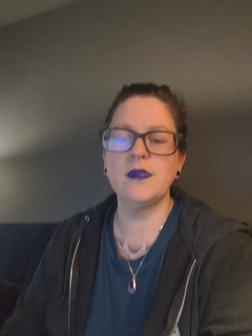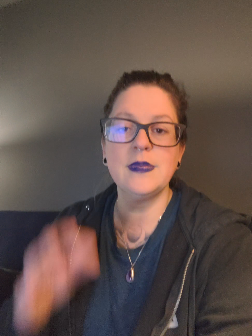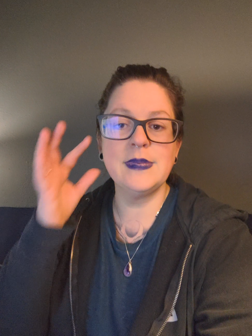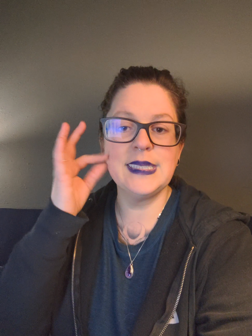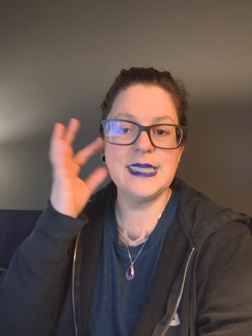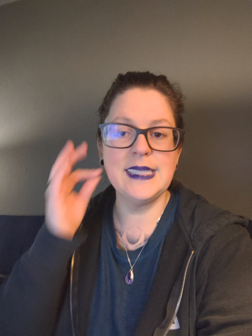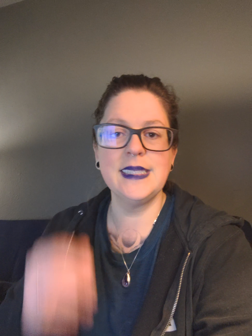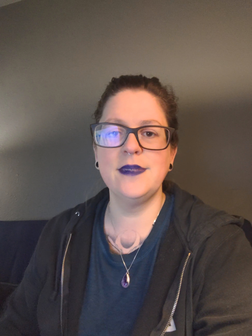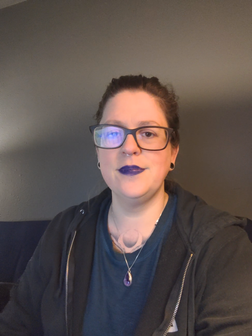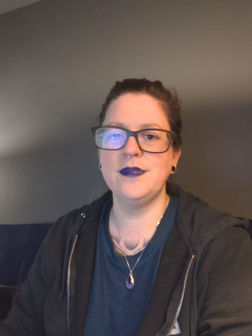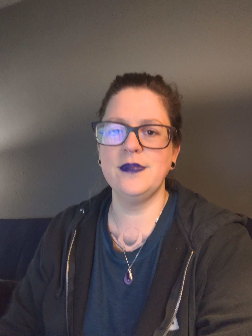kitty